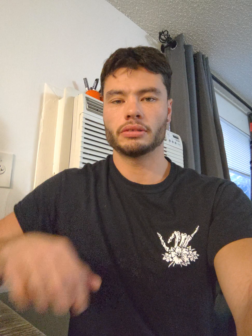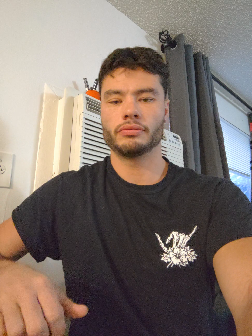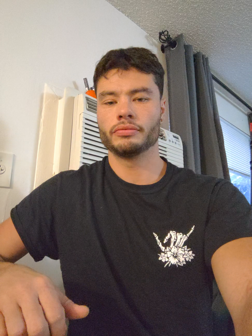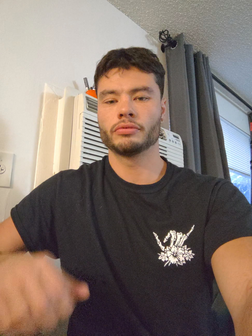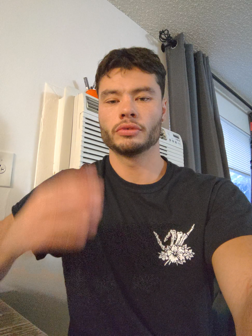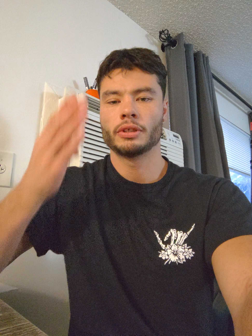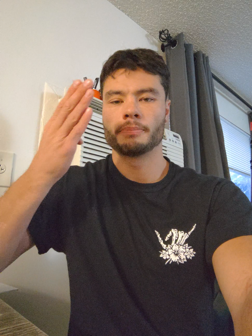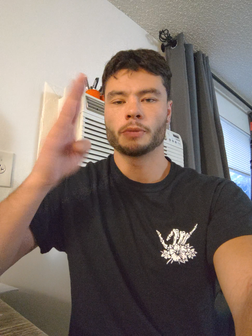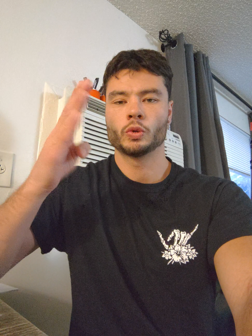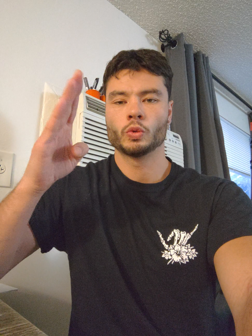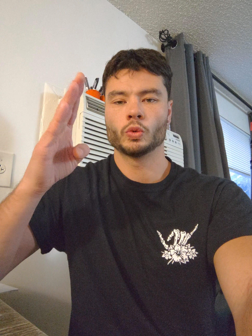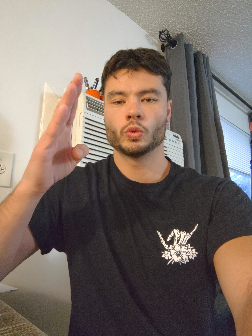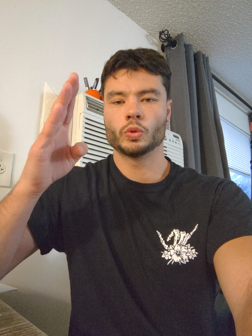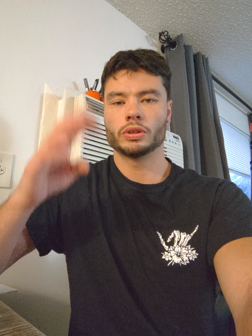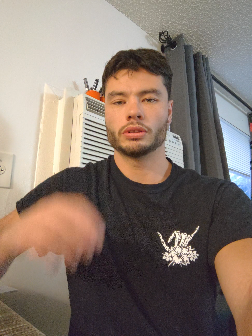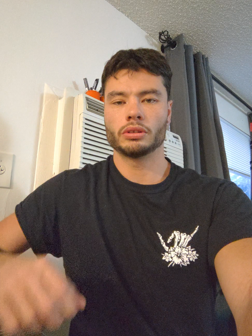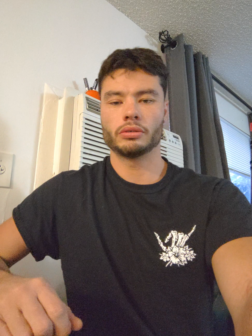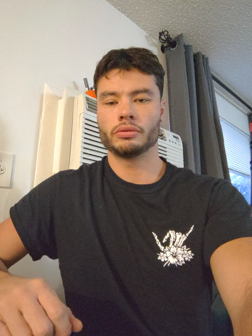blue